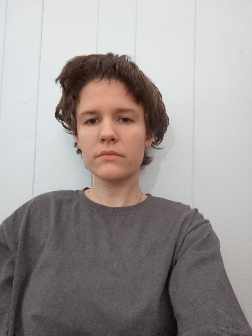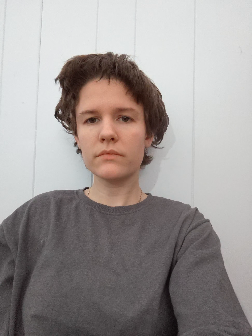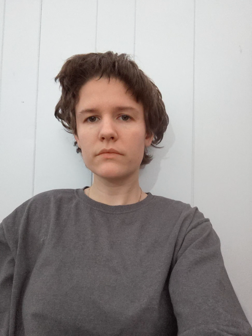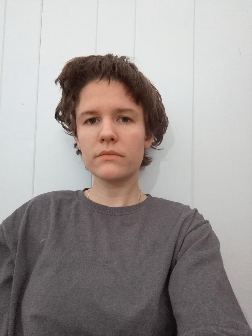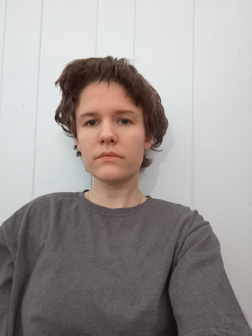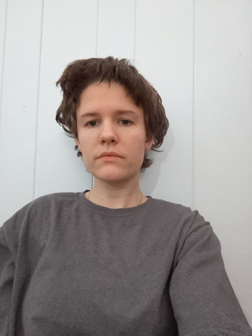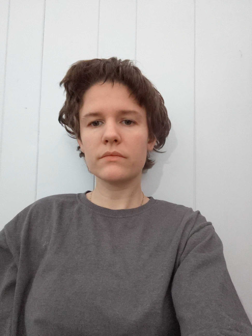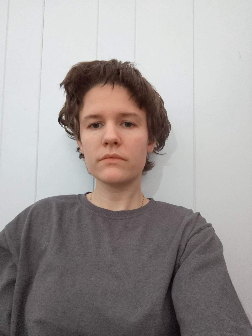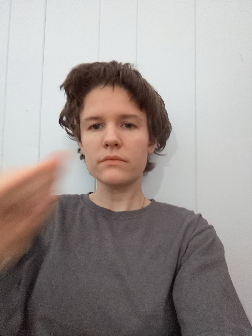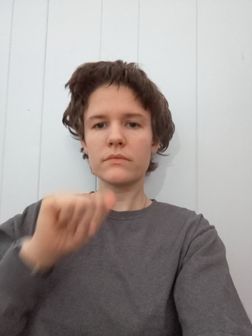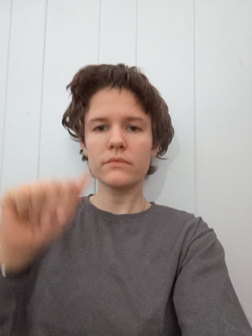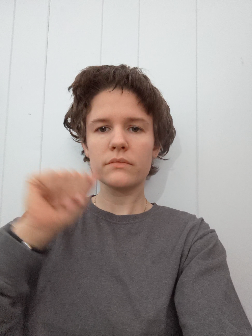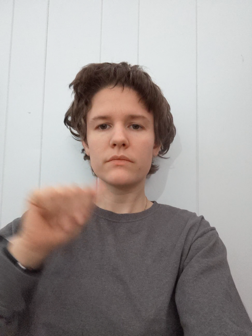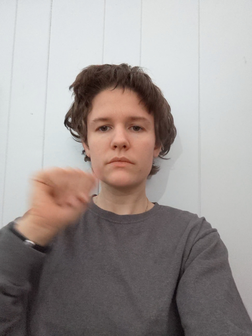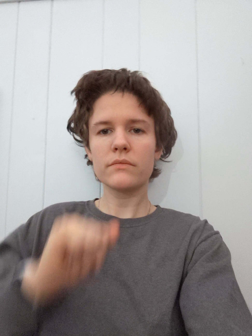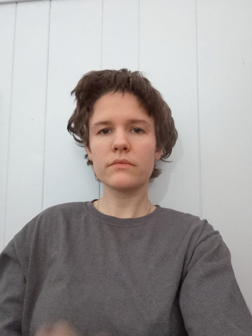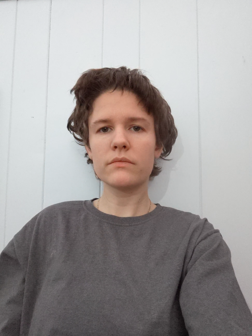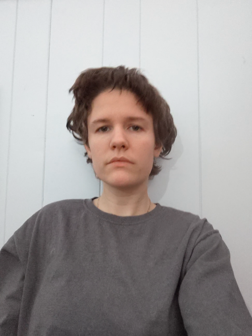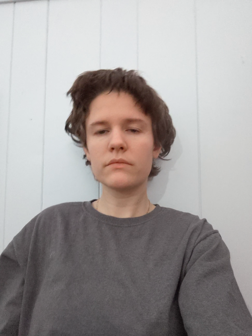aunt